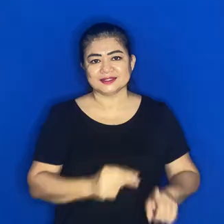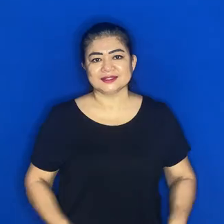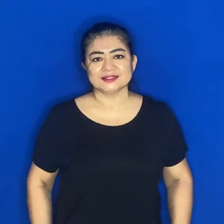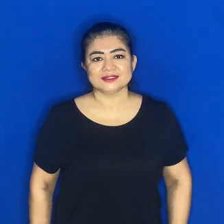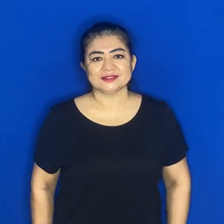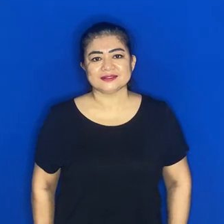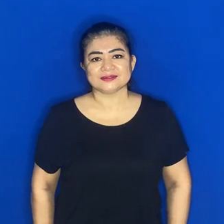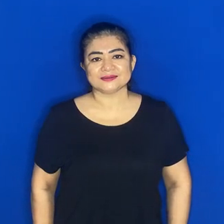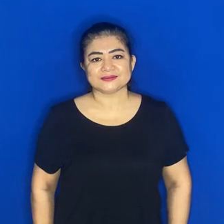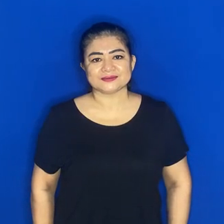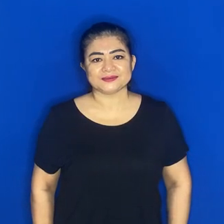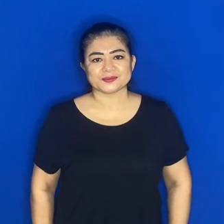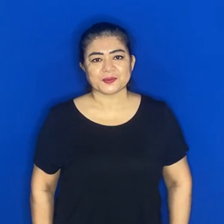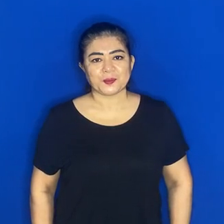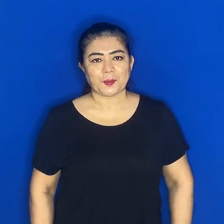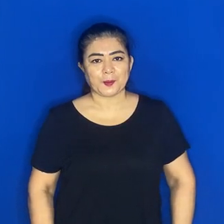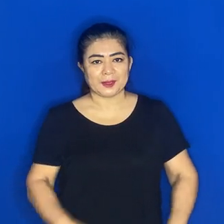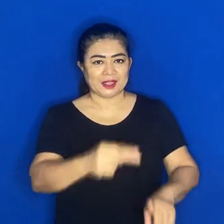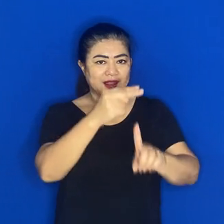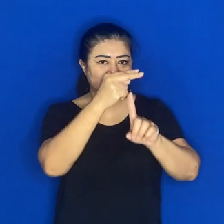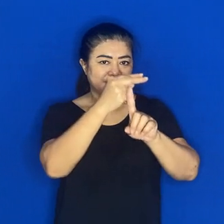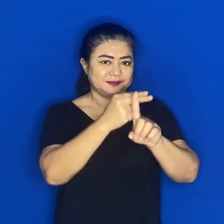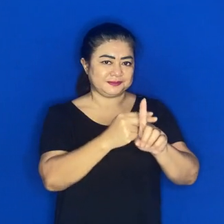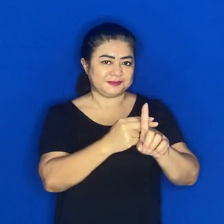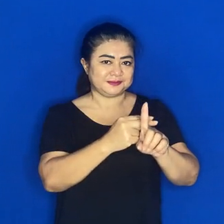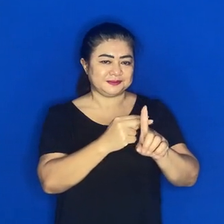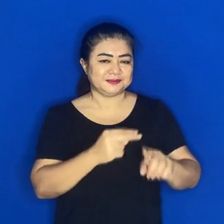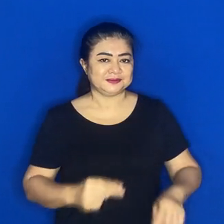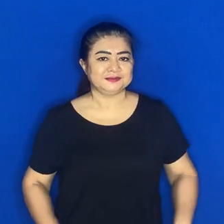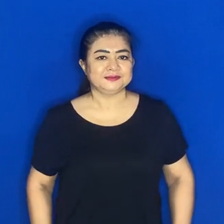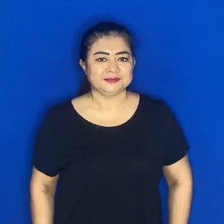november